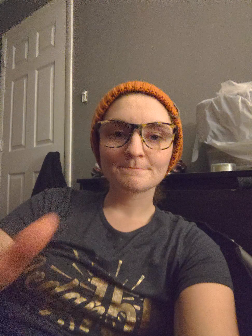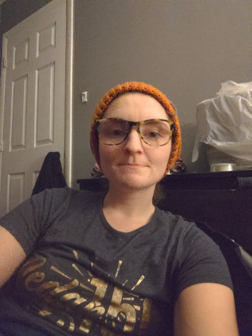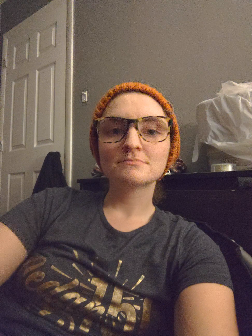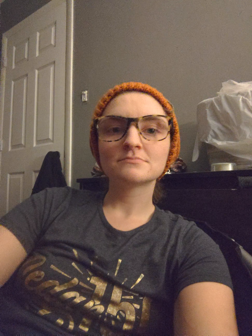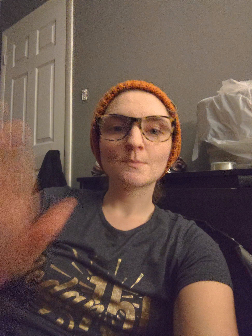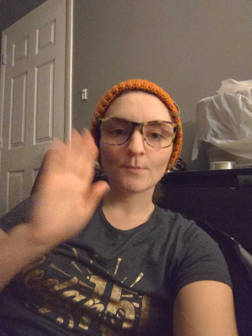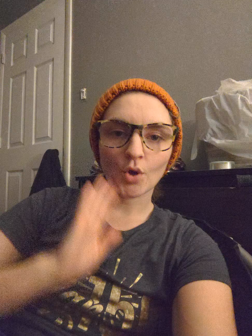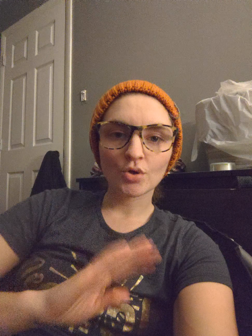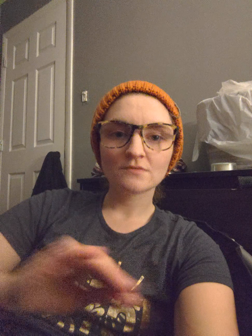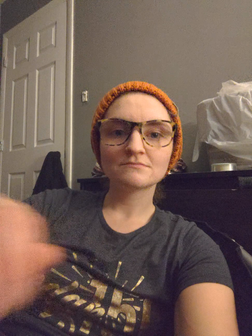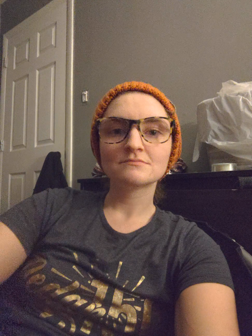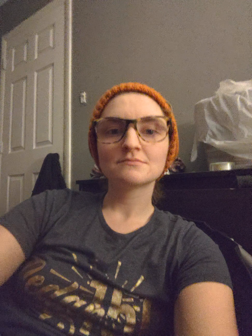brown